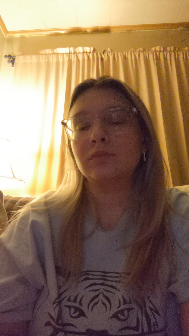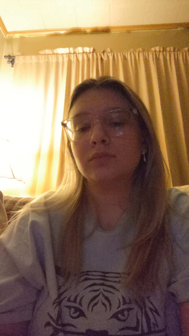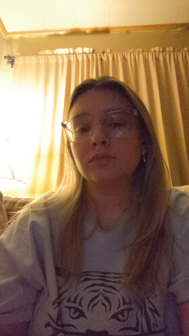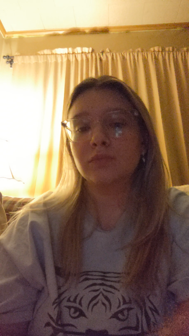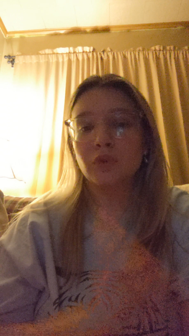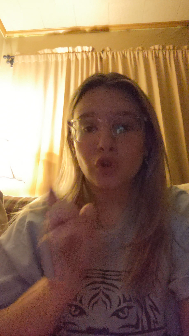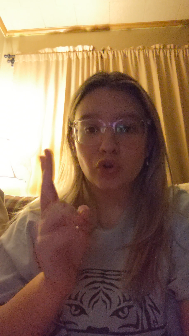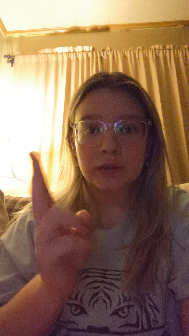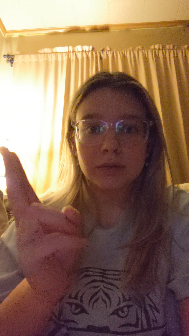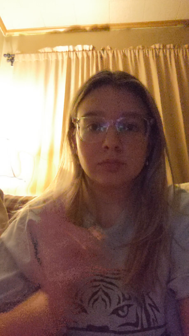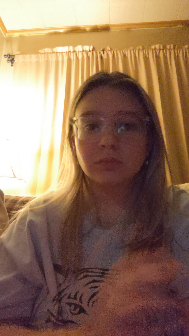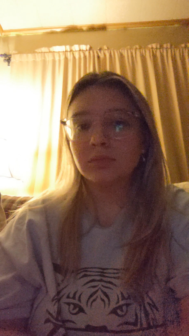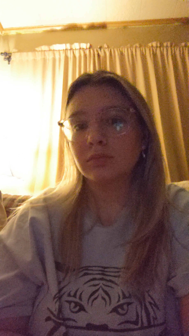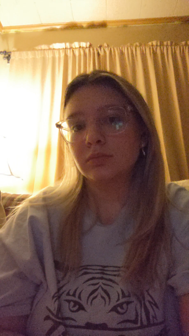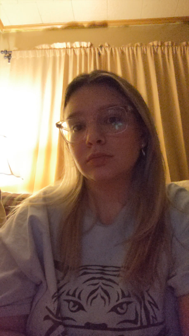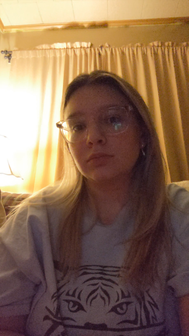hurry